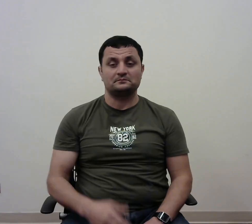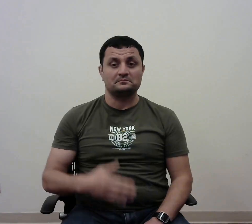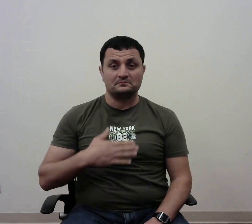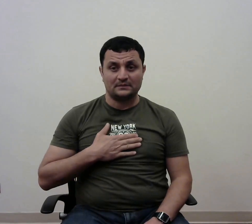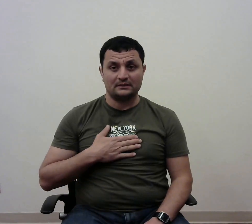mən